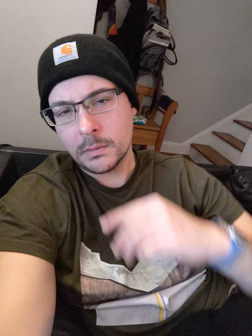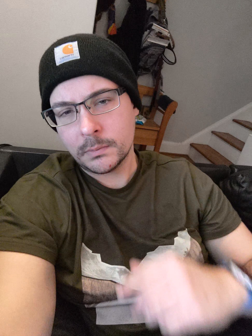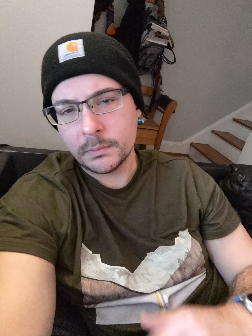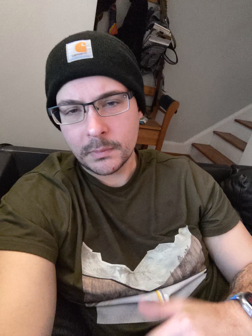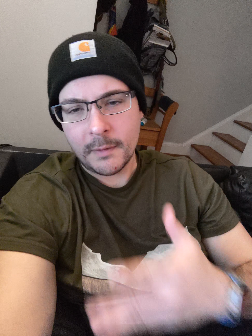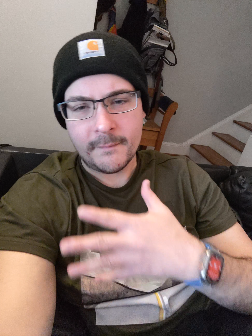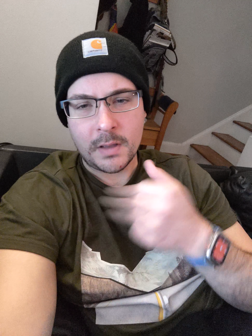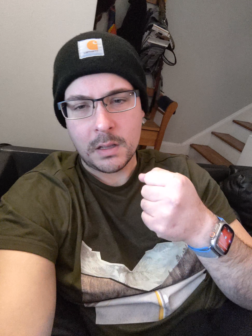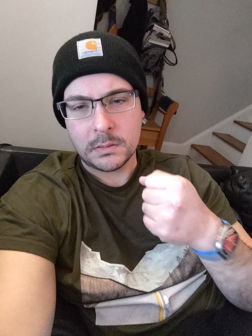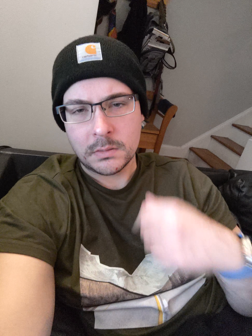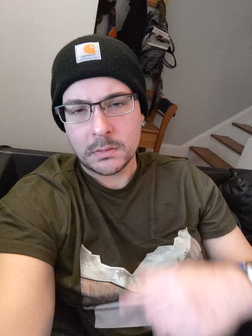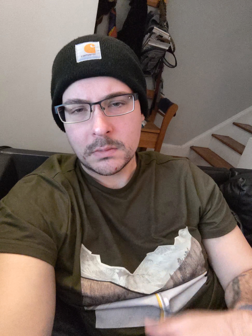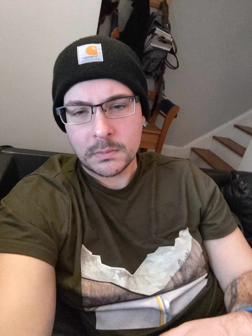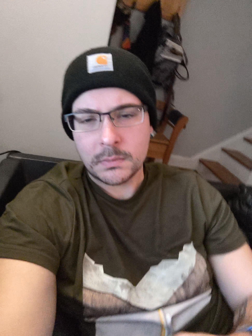fast